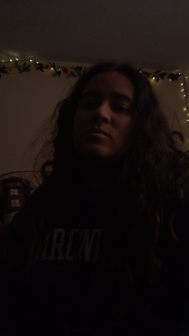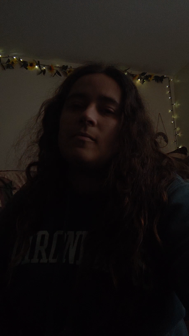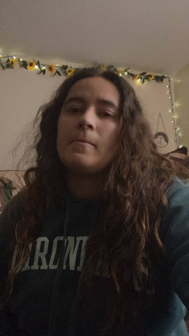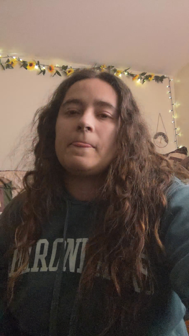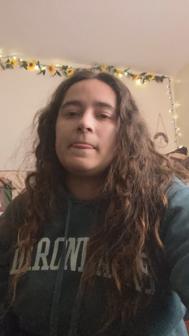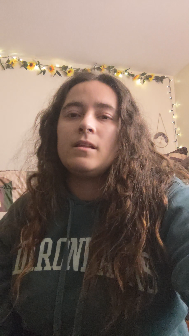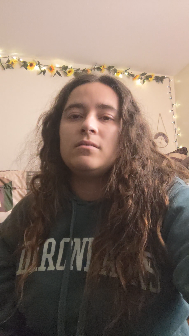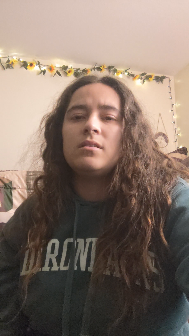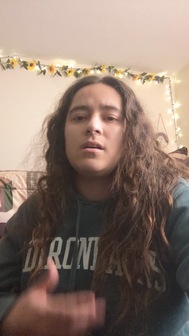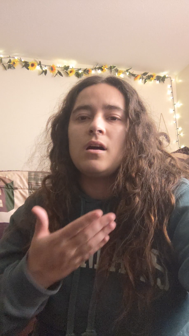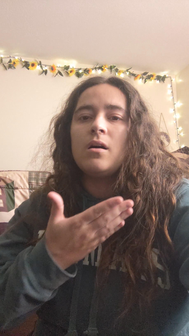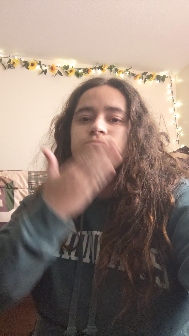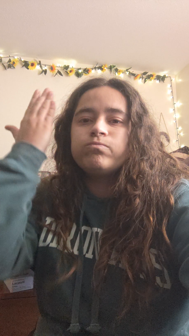all gone